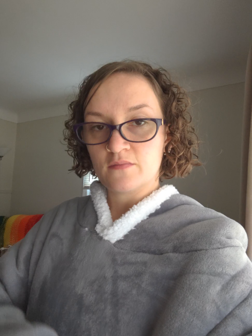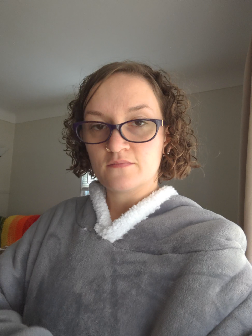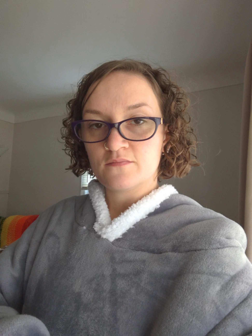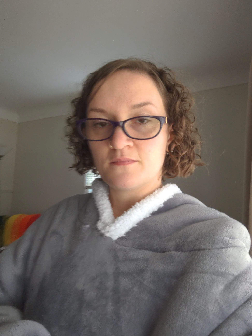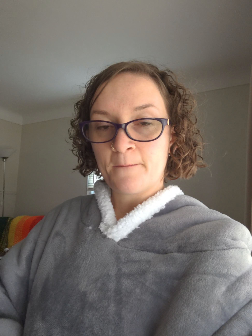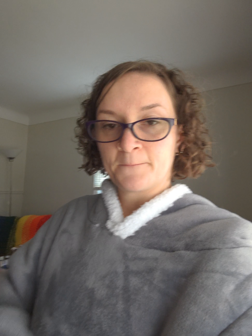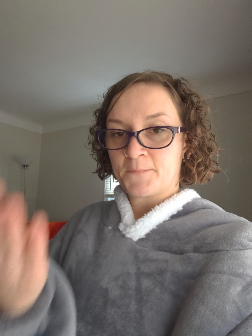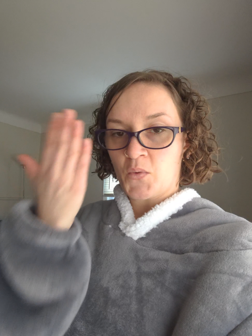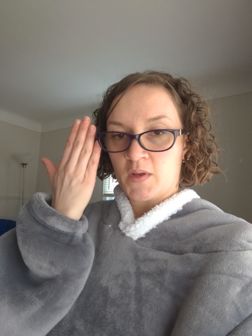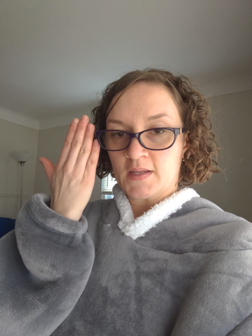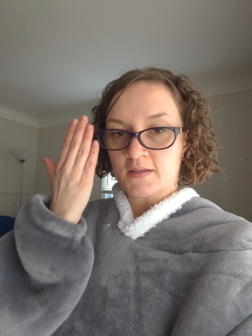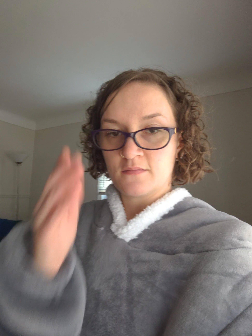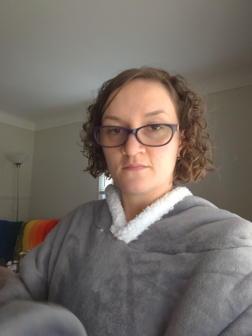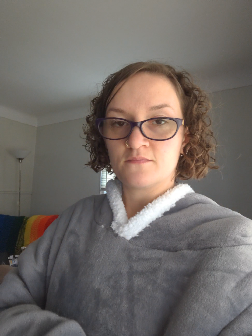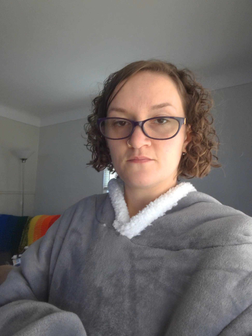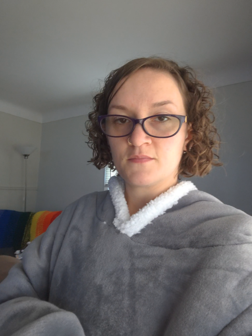morning